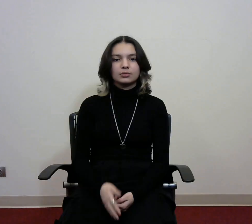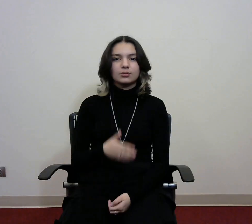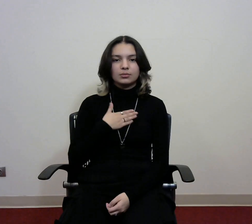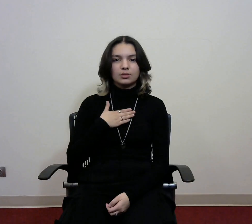mən